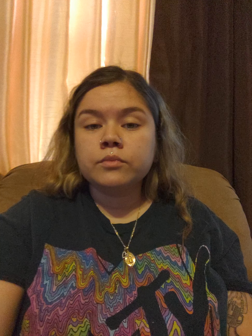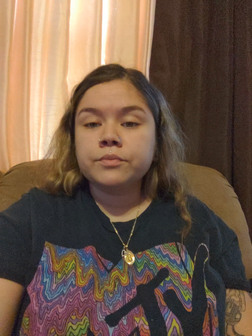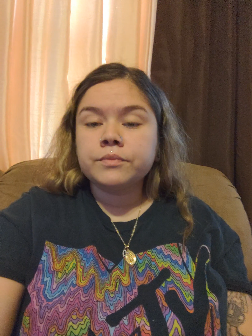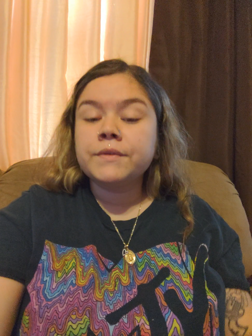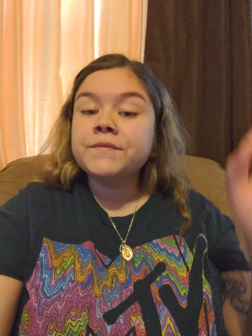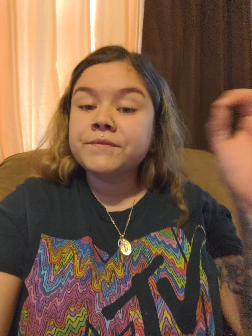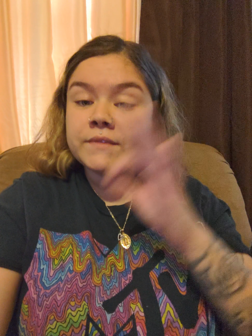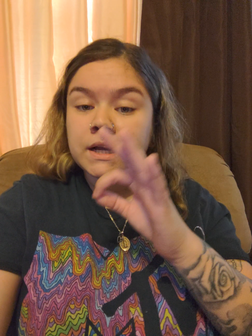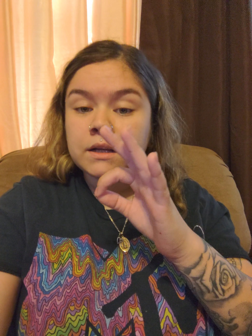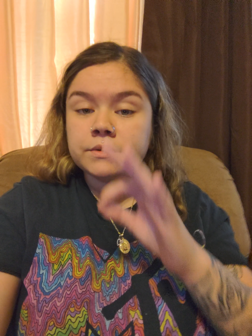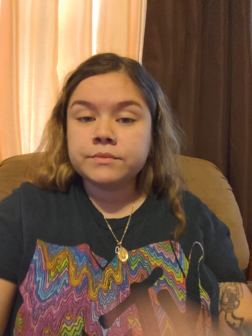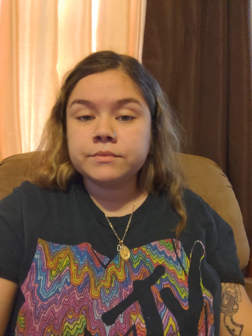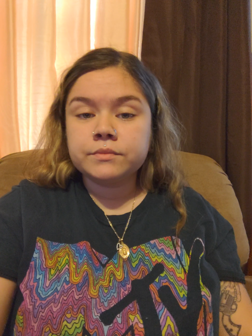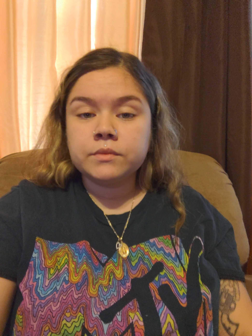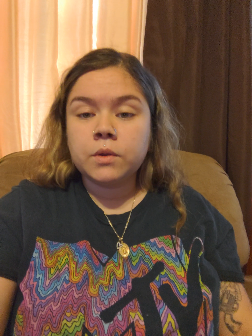fit